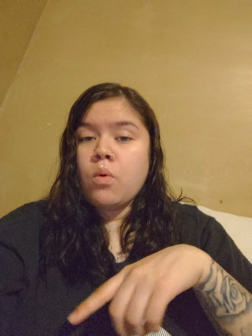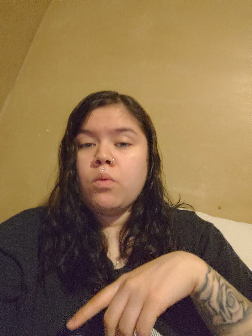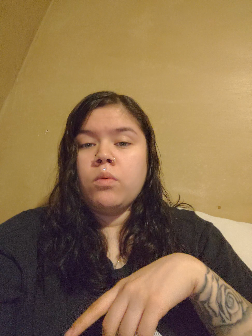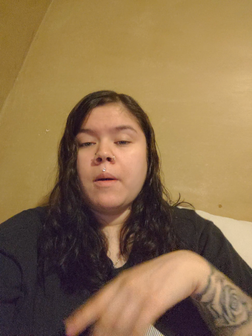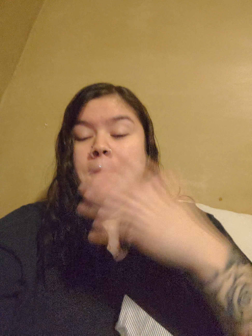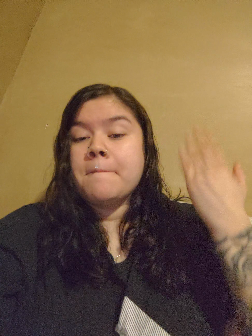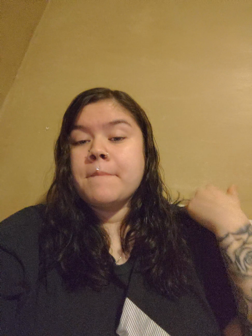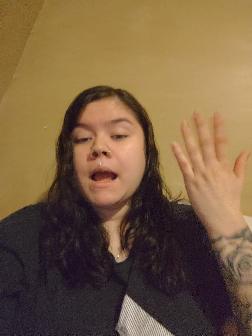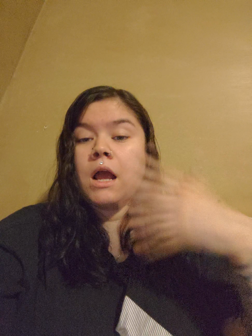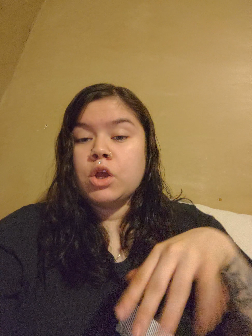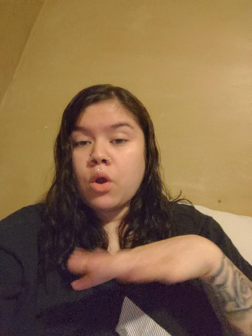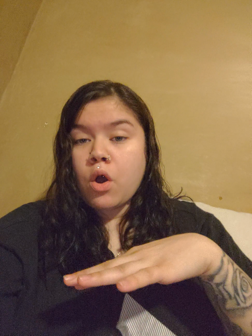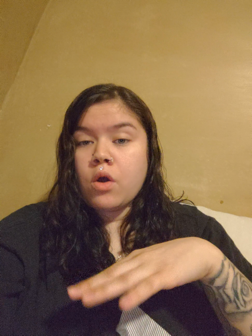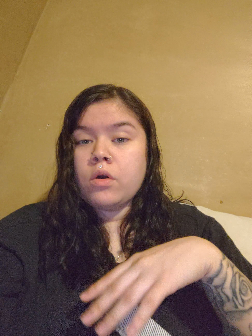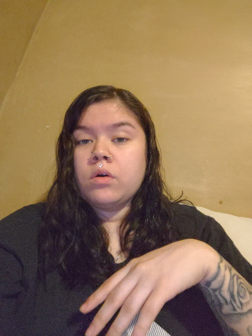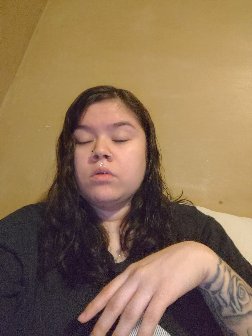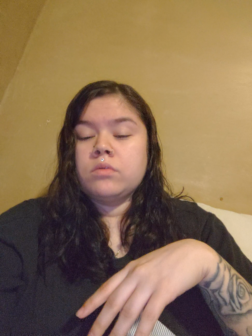backyard